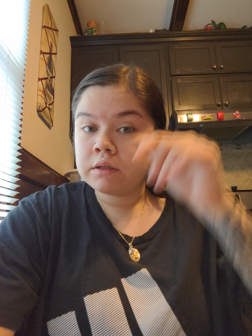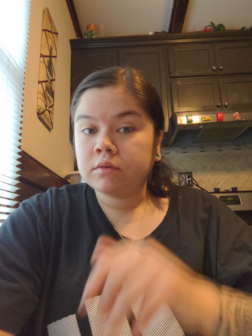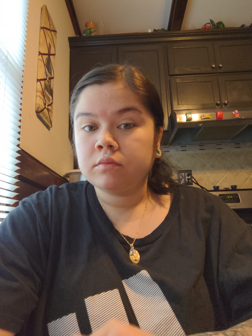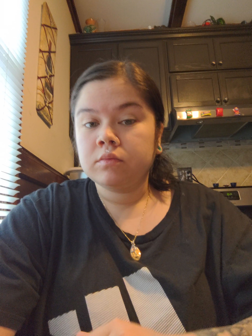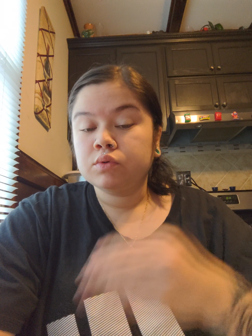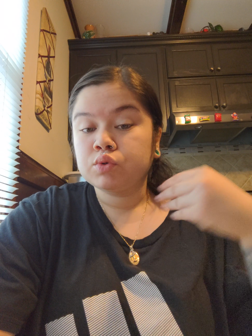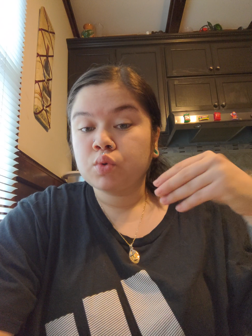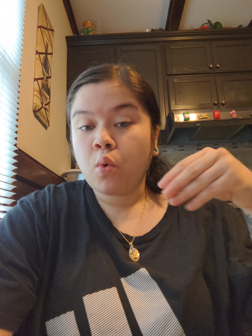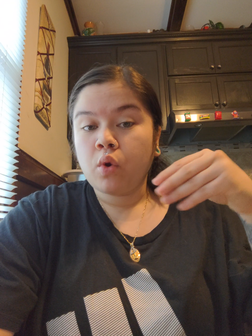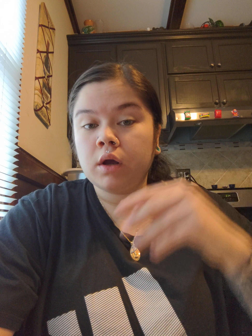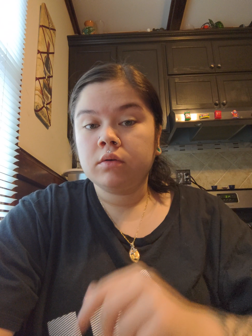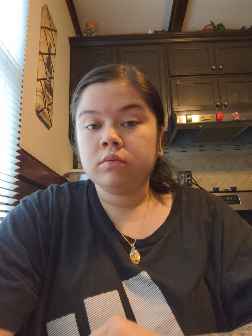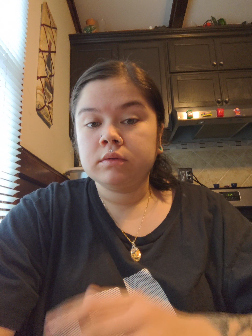store